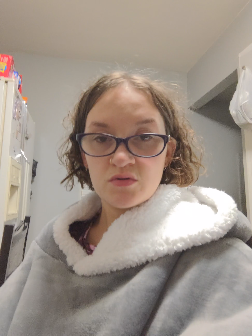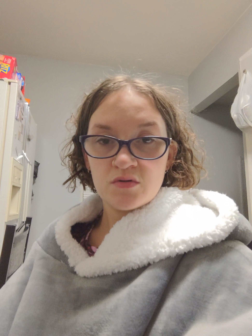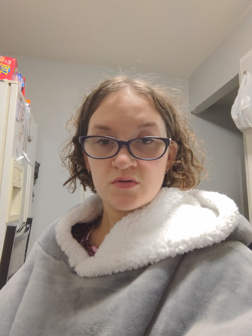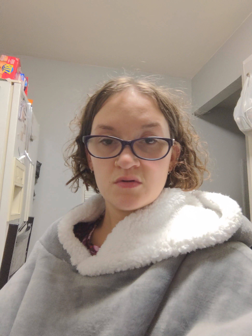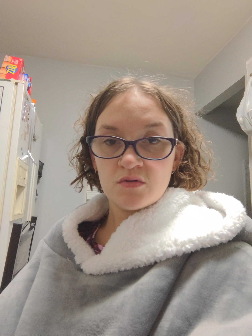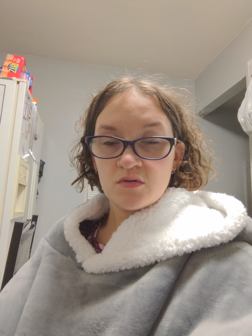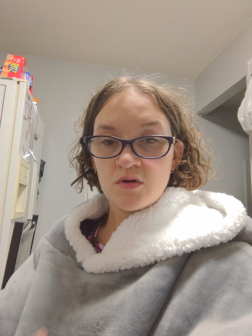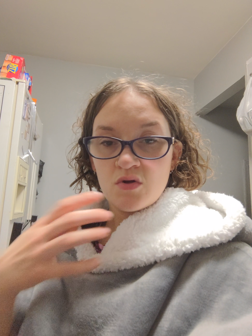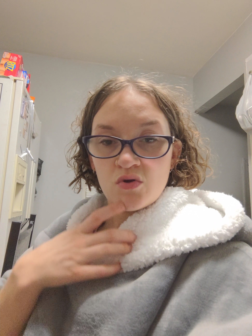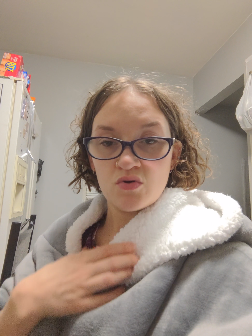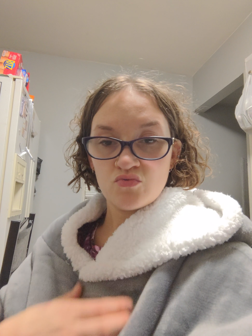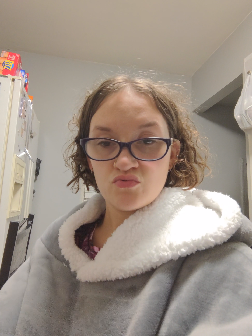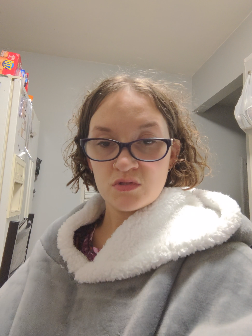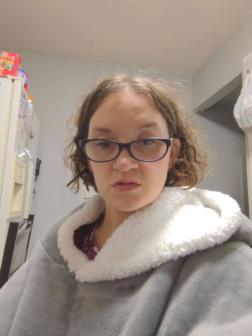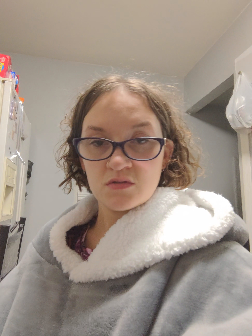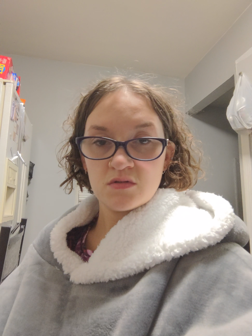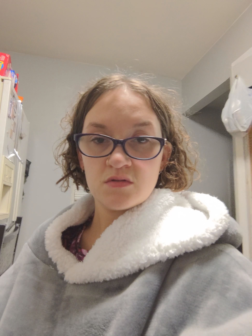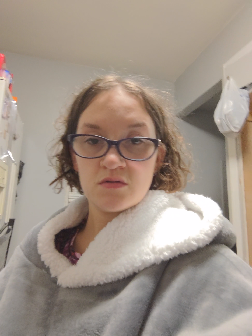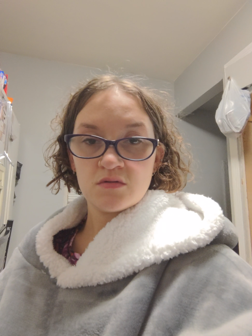hungry